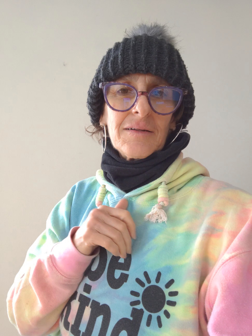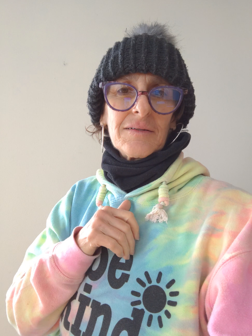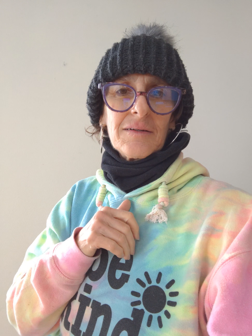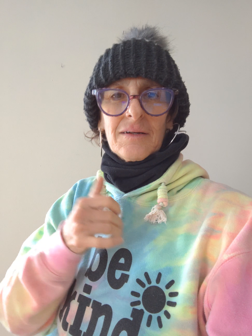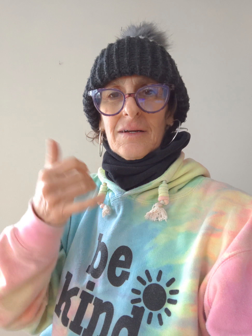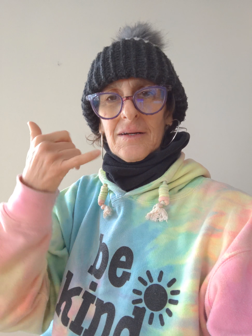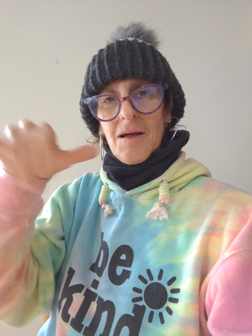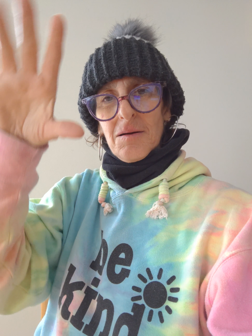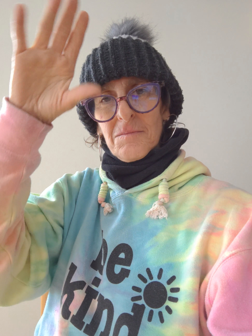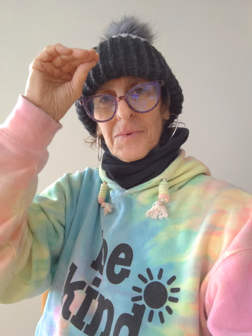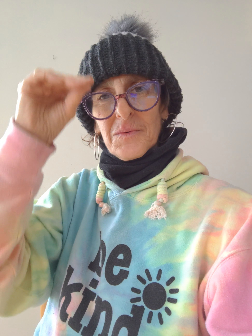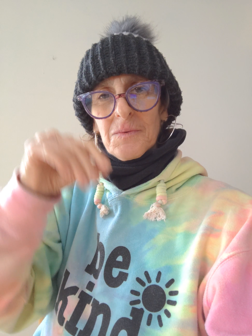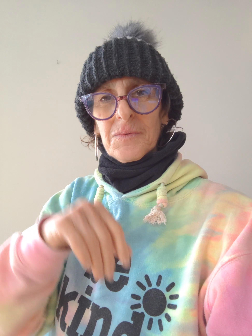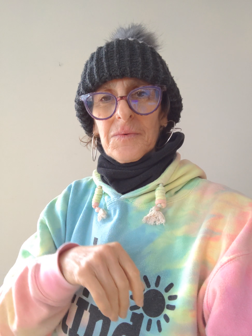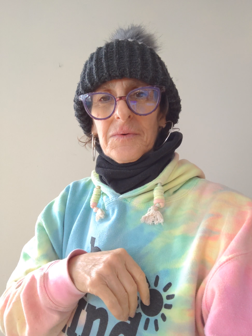cowboy